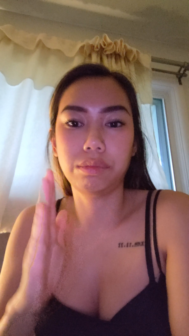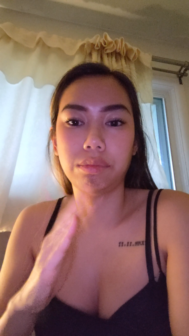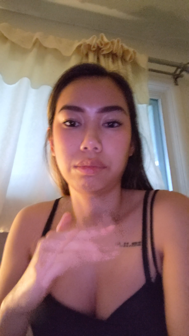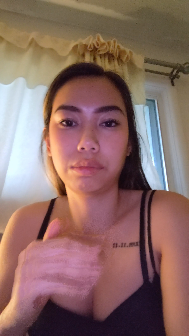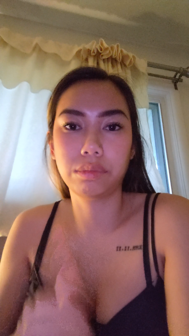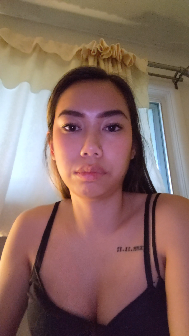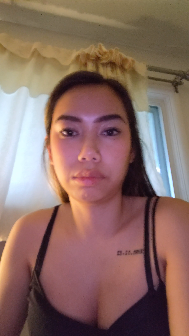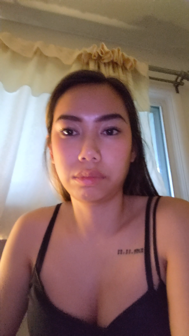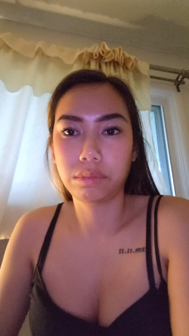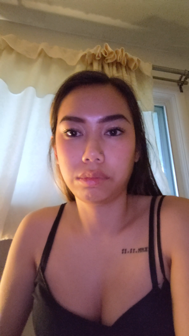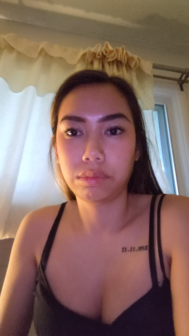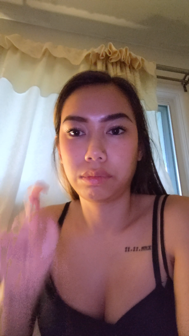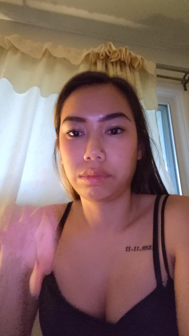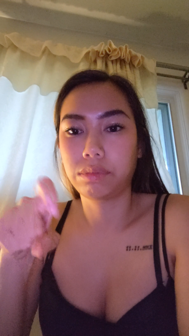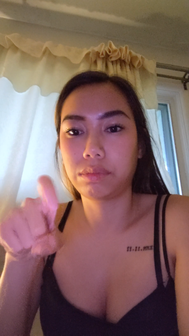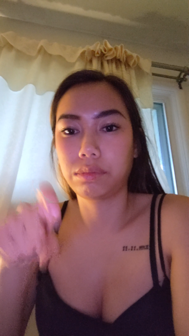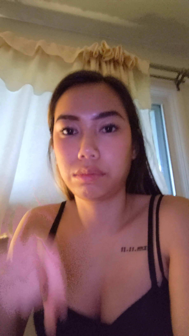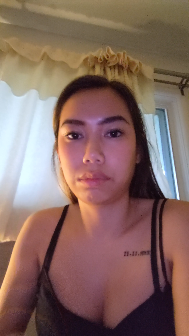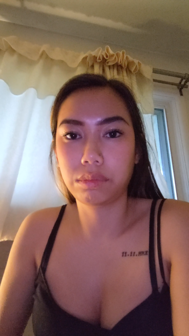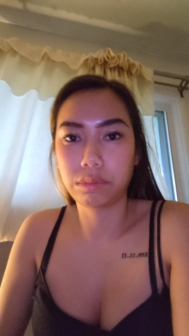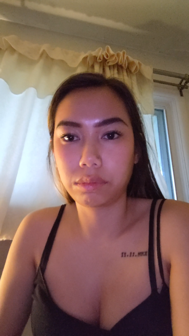should